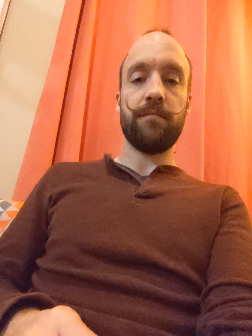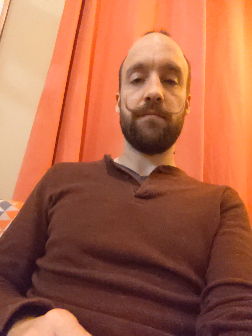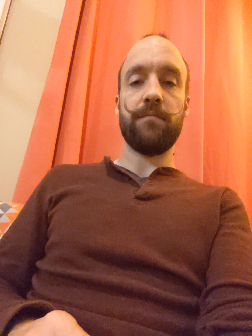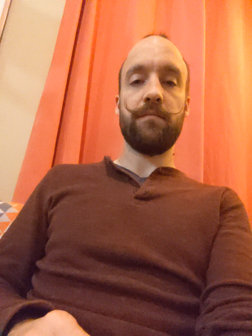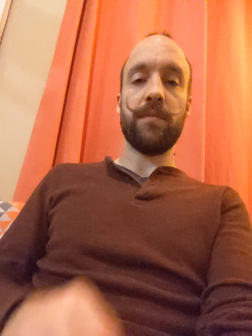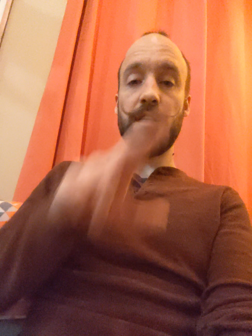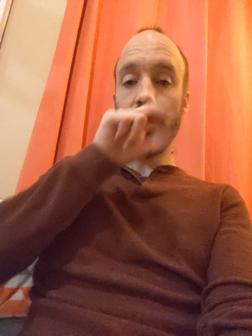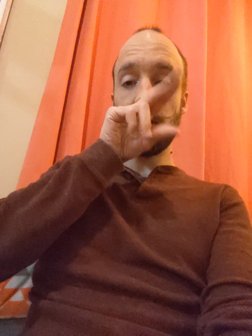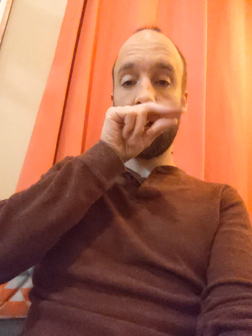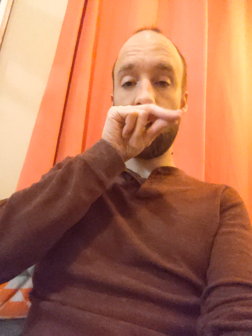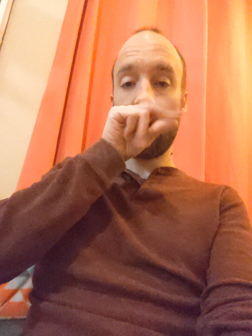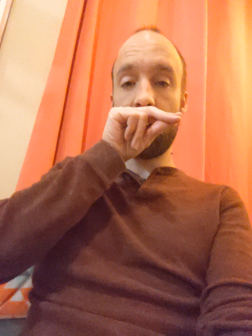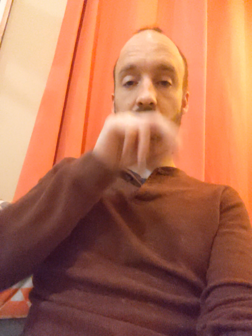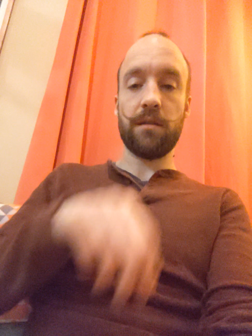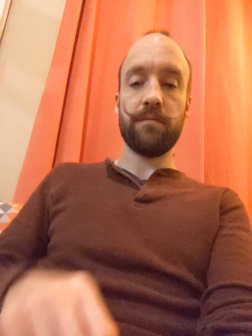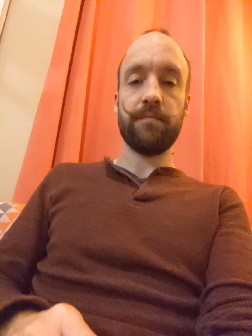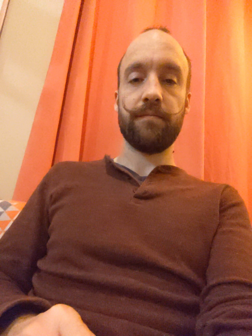duck